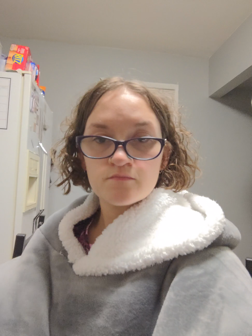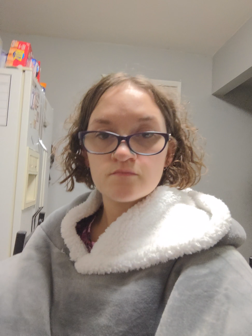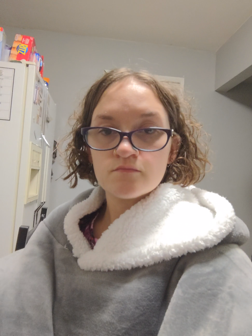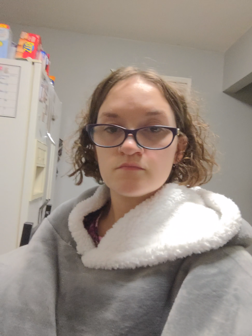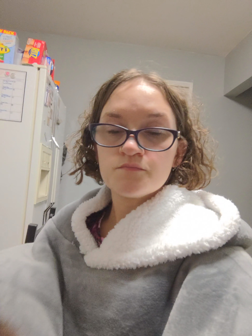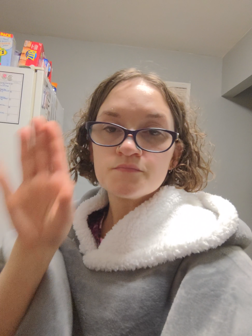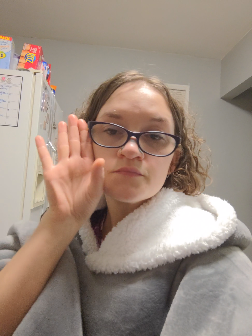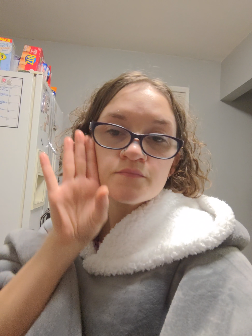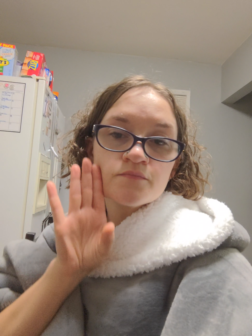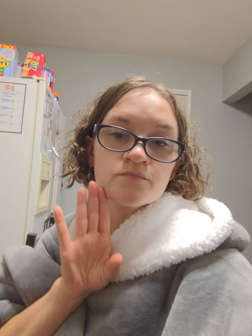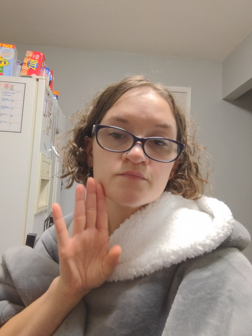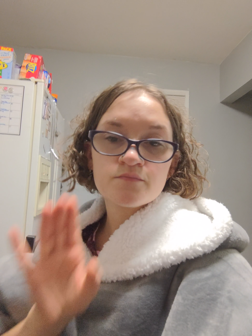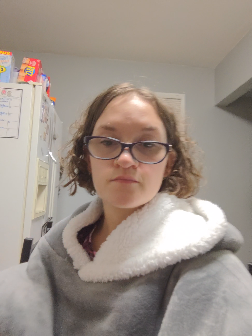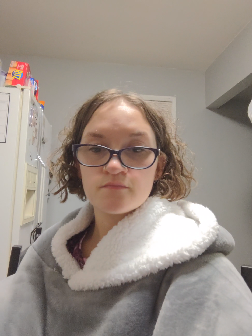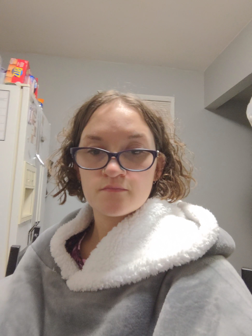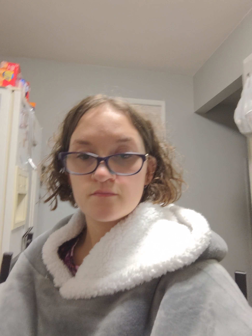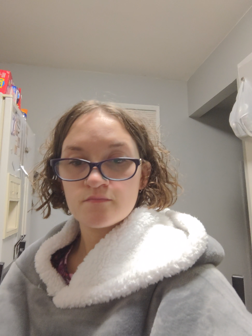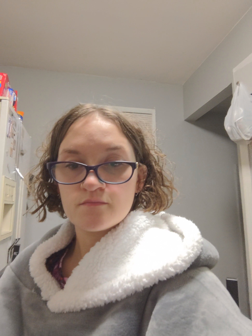brown